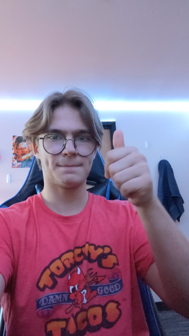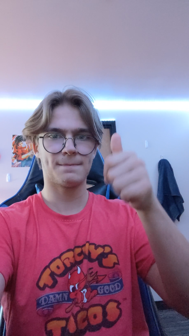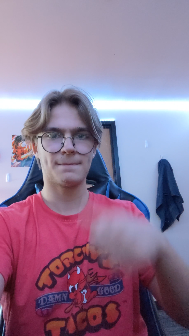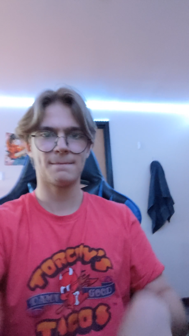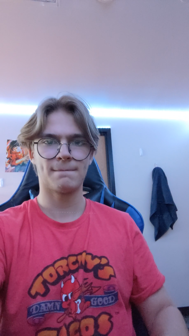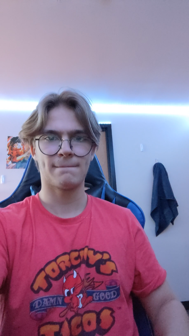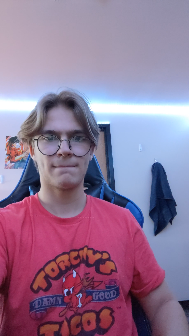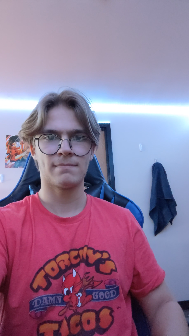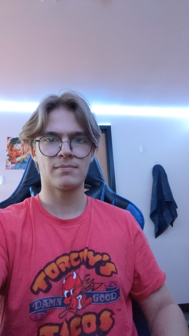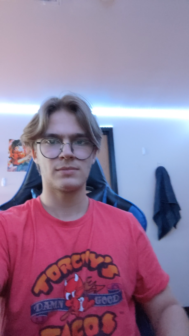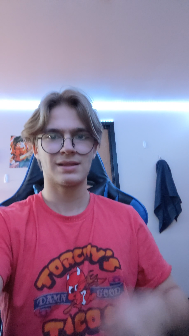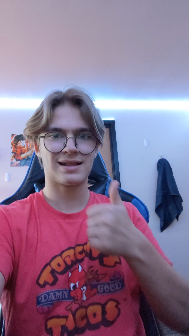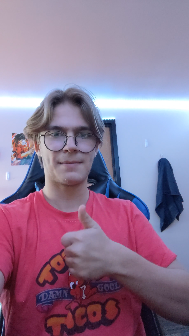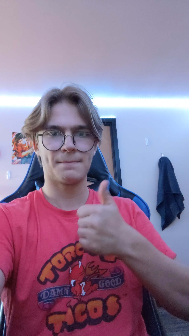help